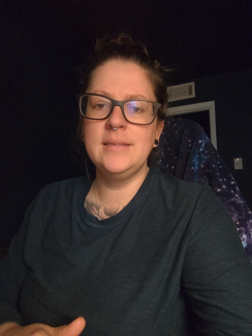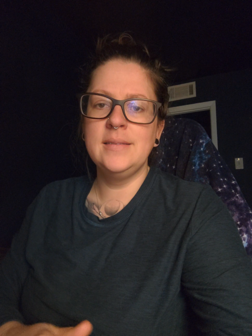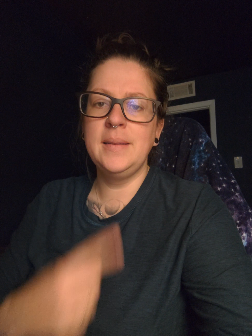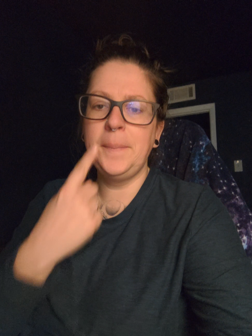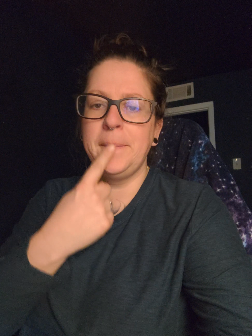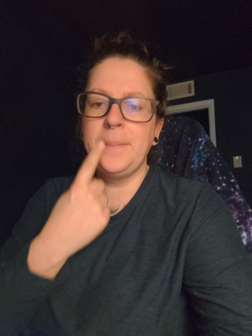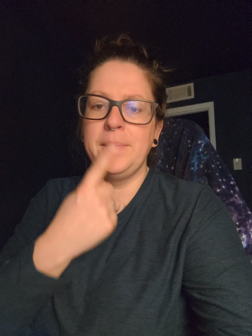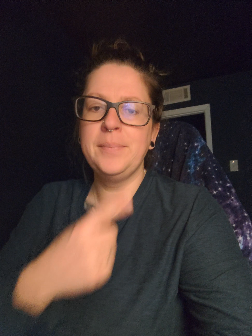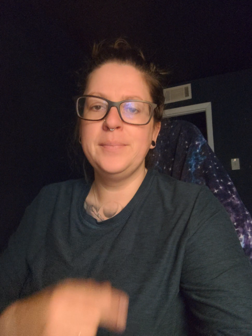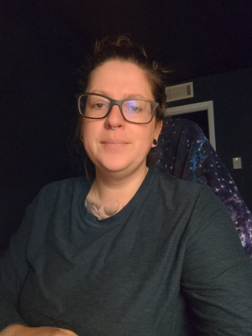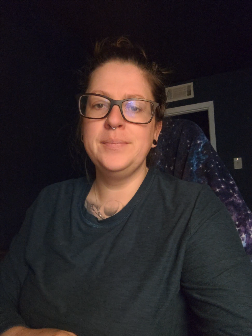lips